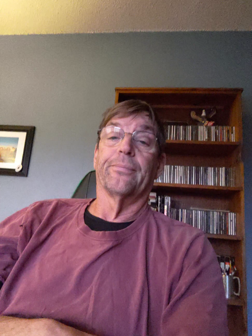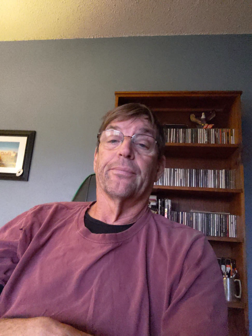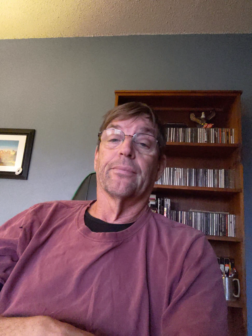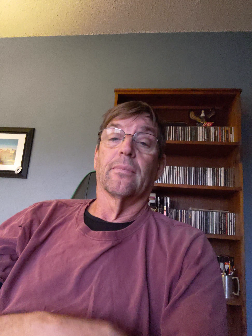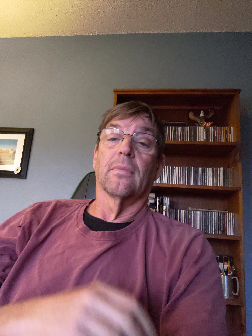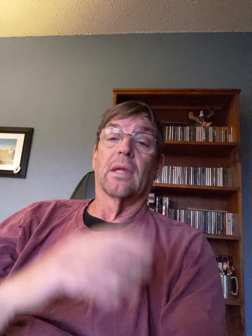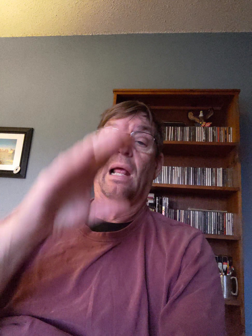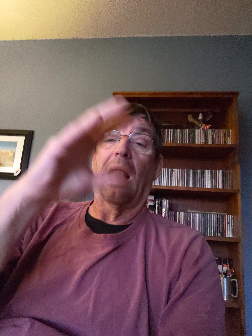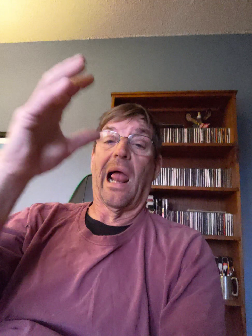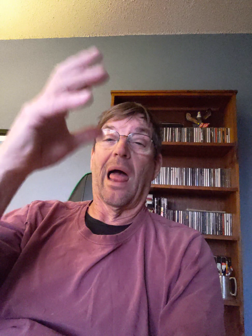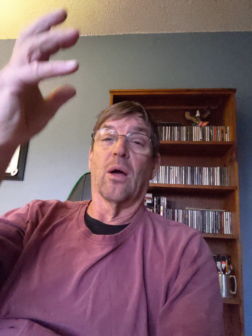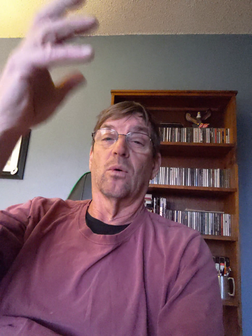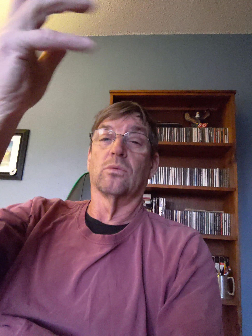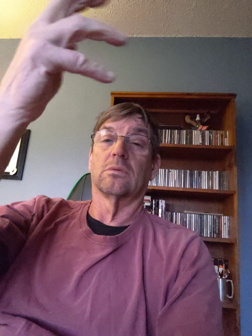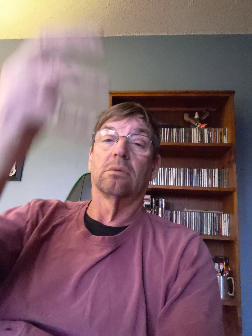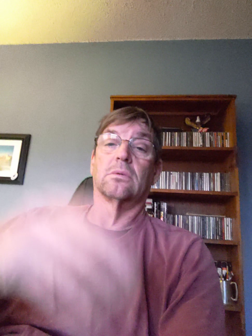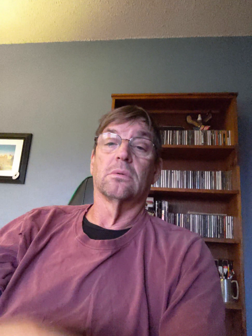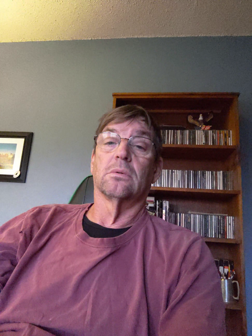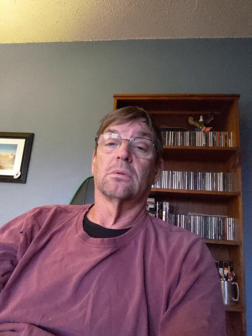cloud